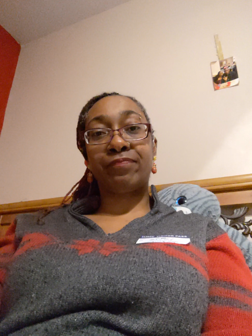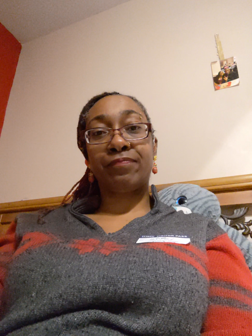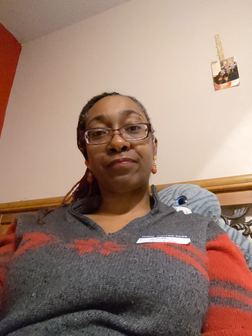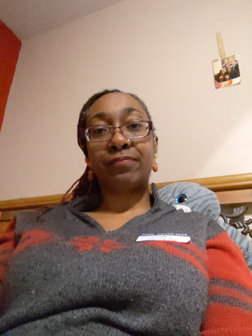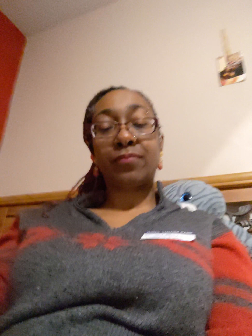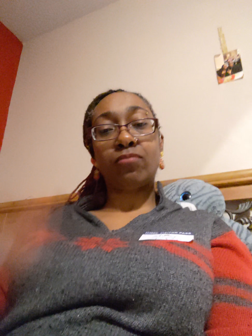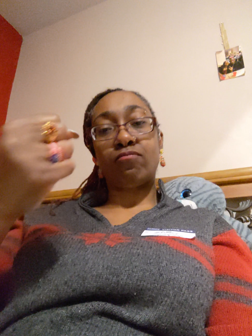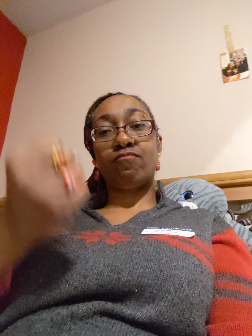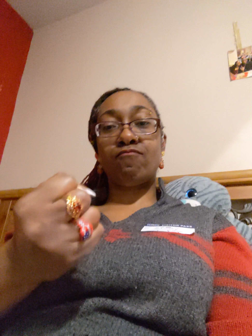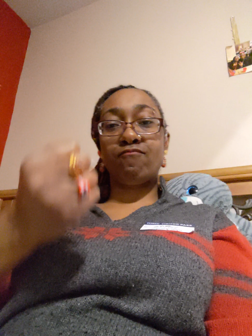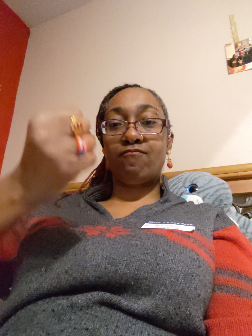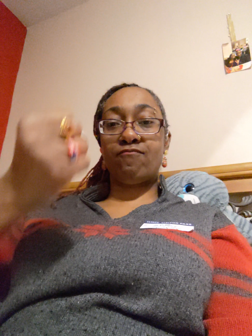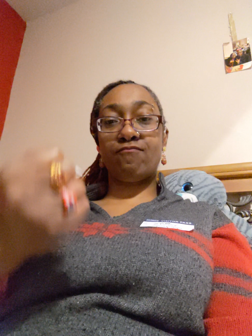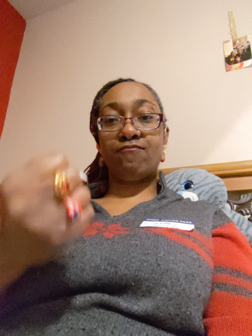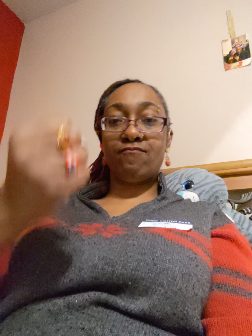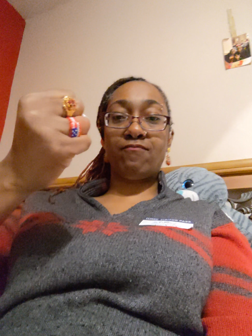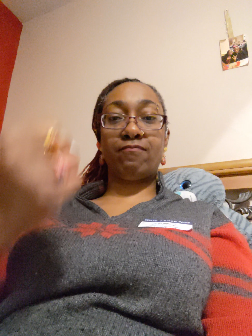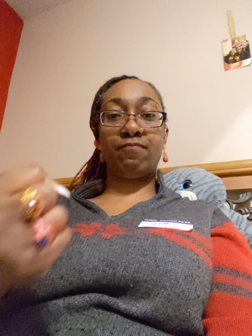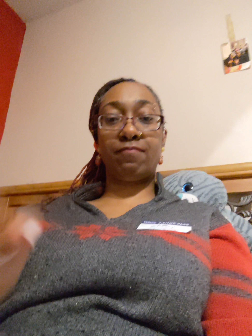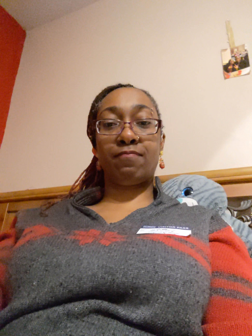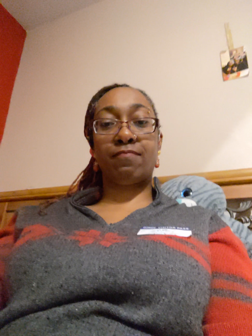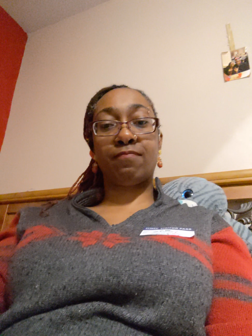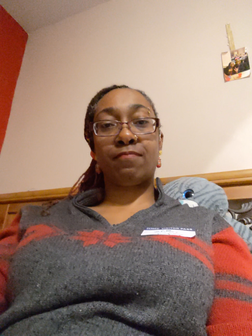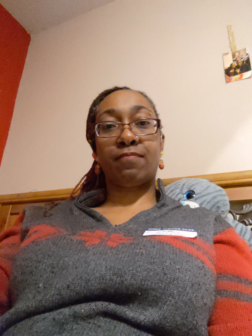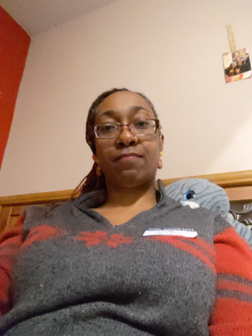car